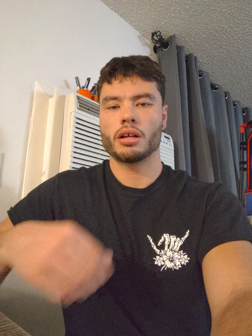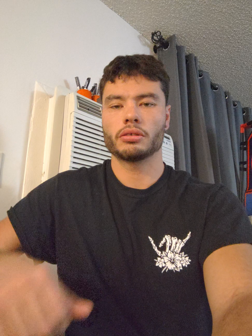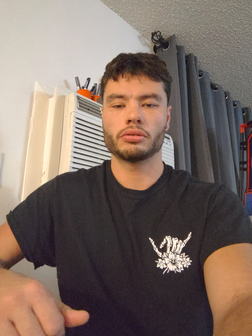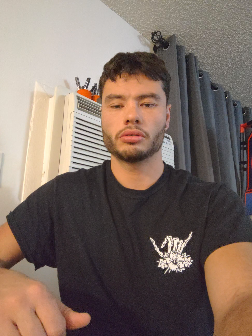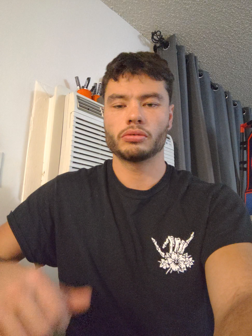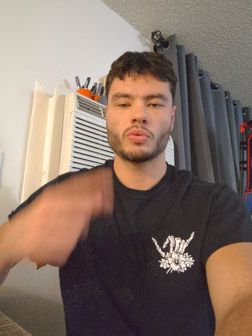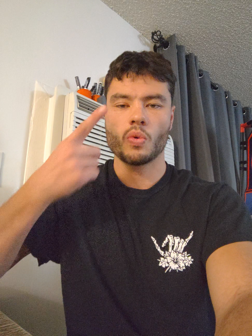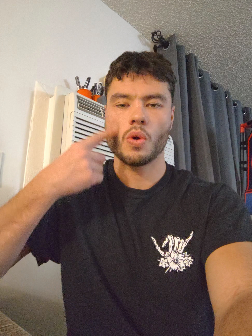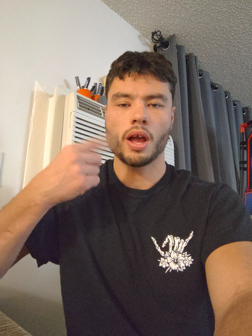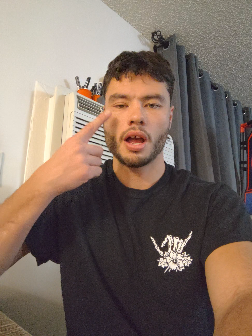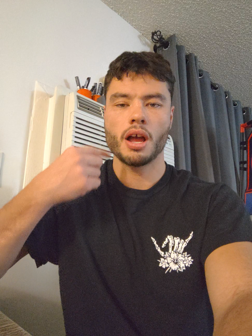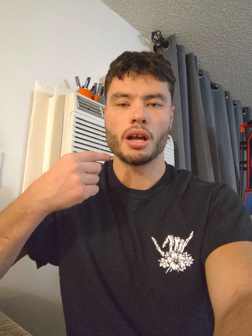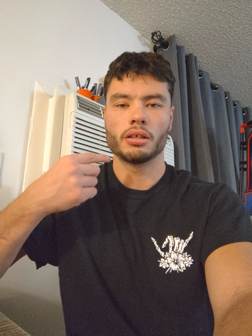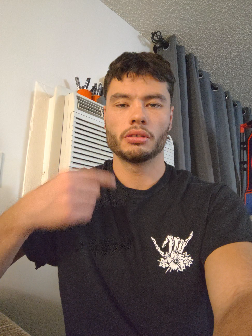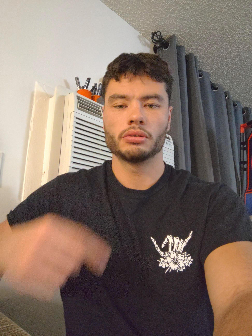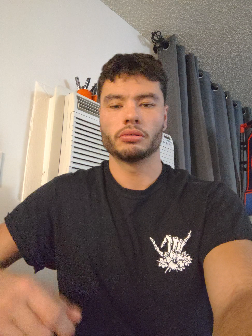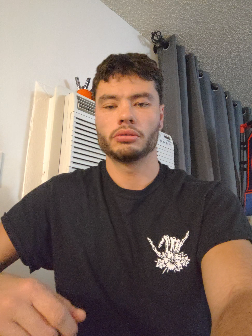cry